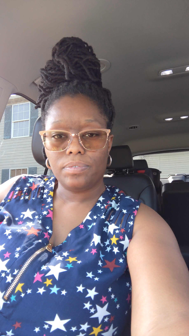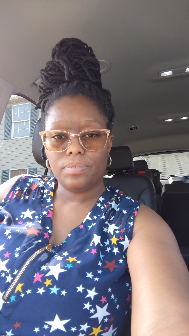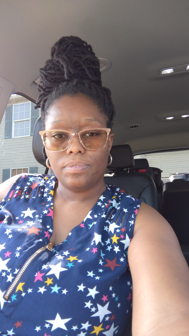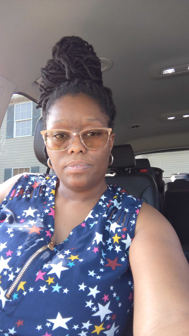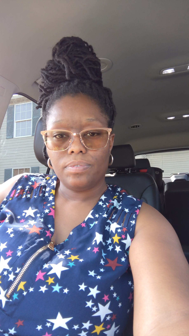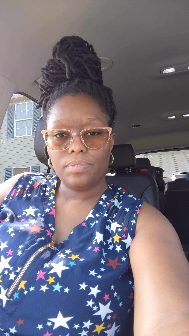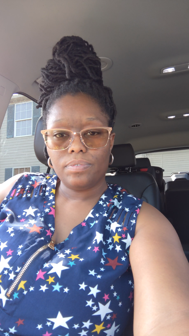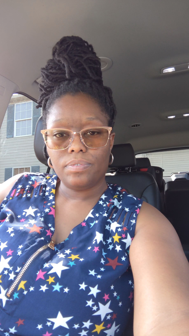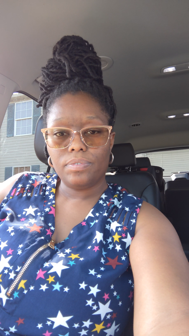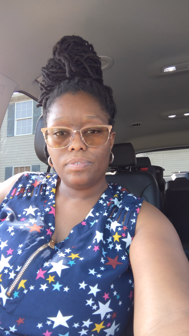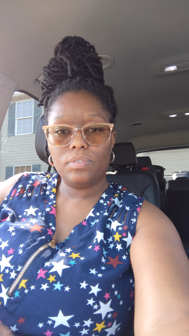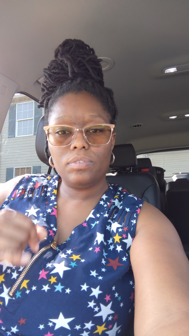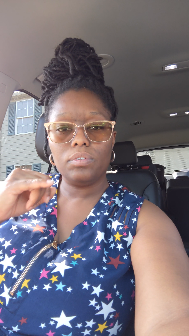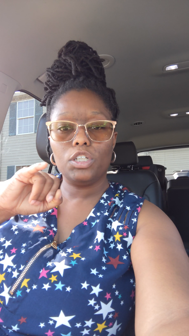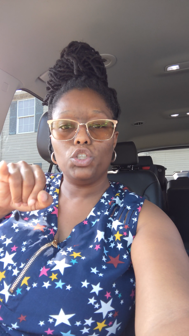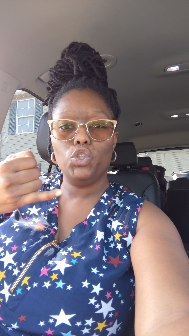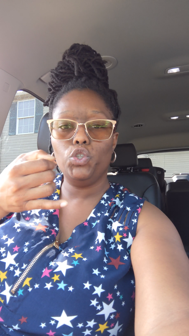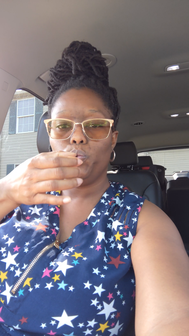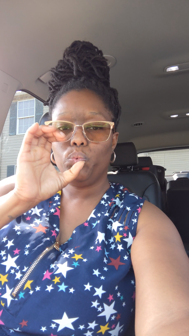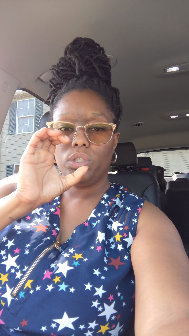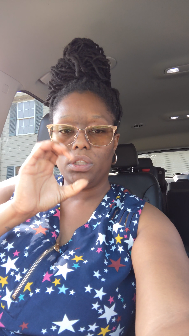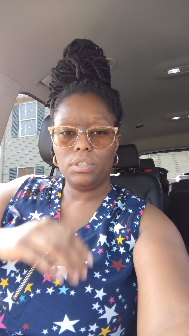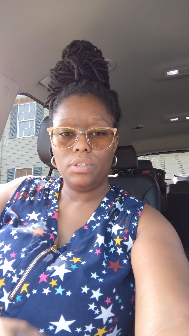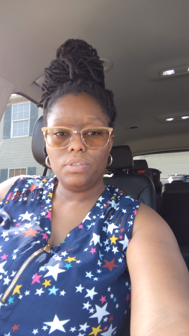juice